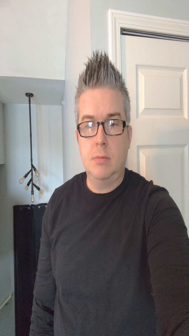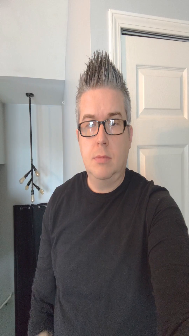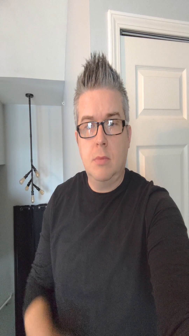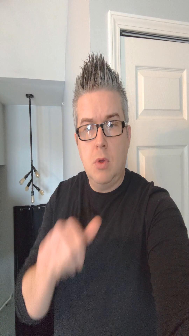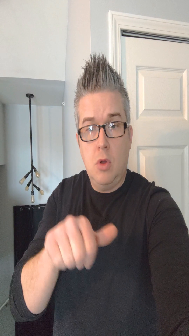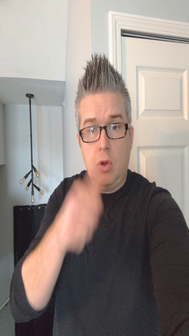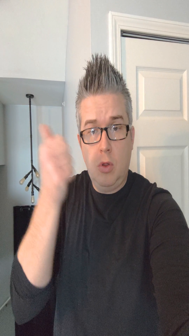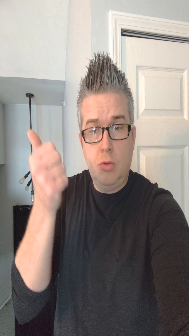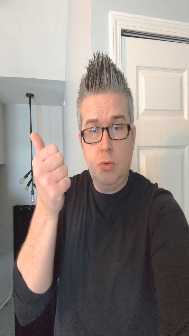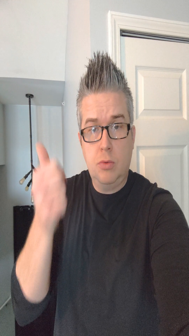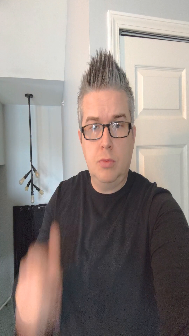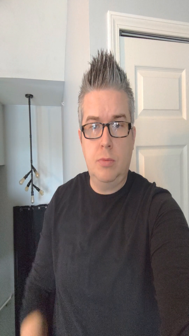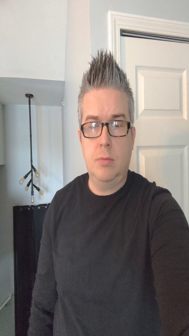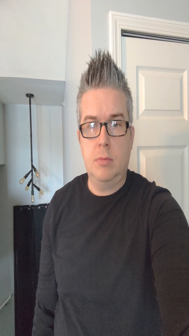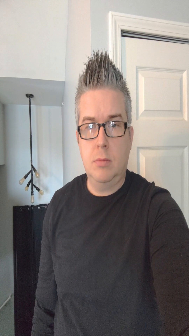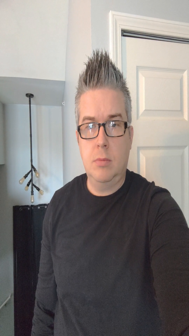another